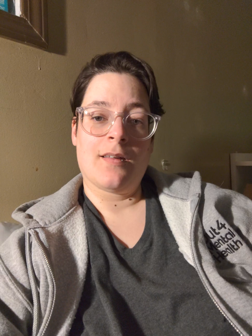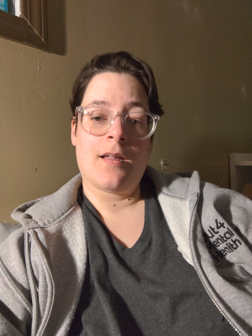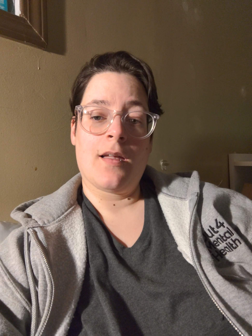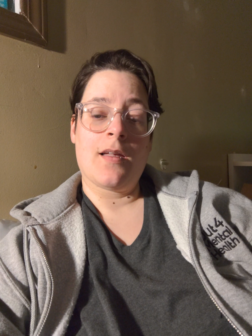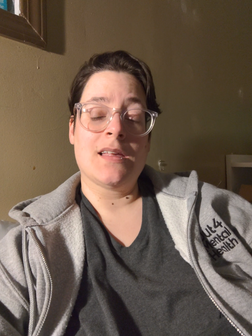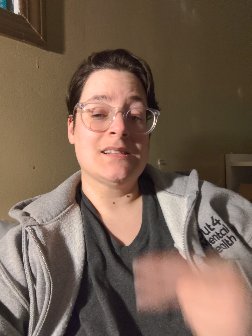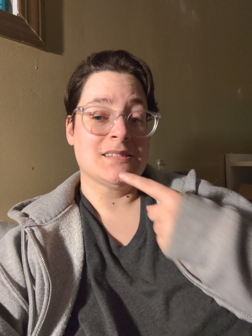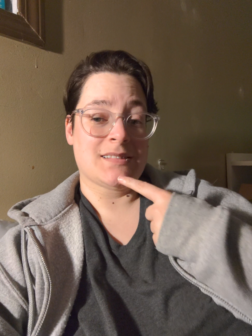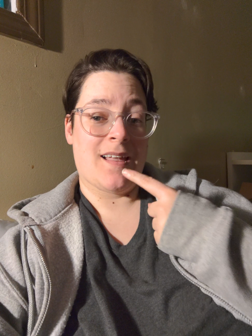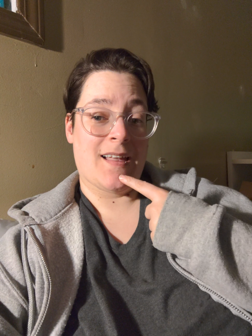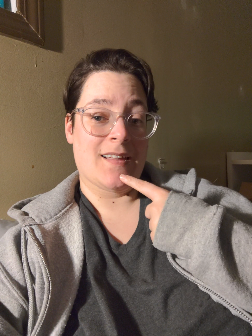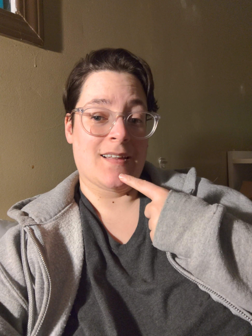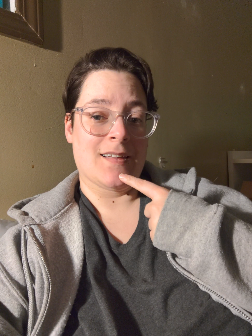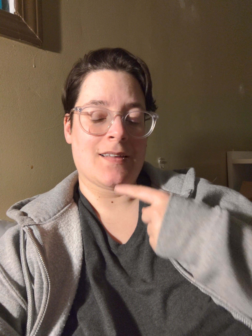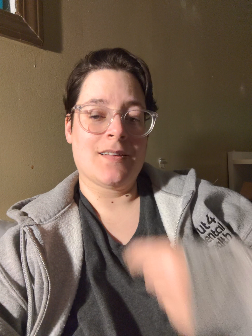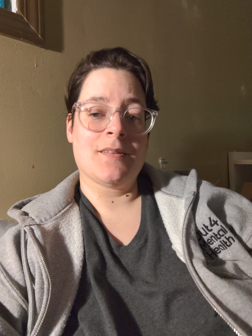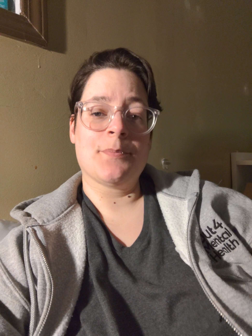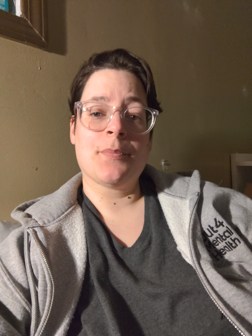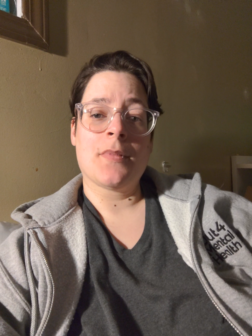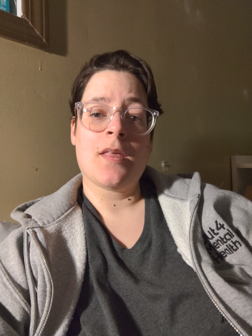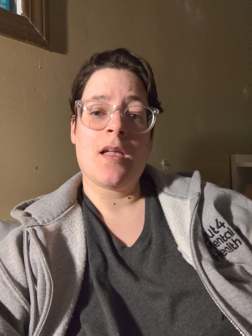say